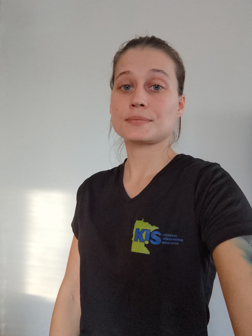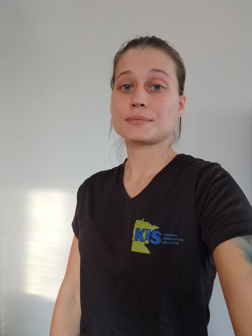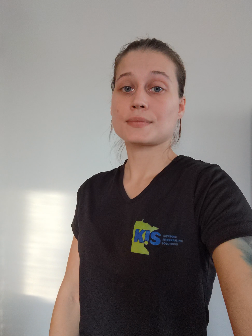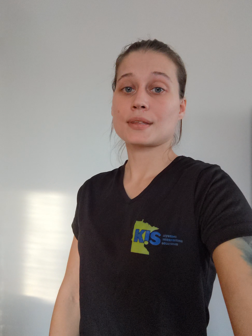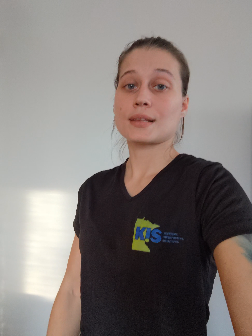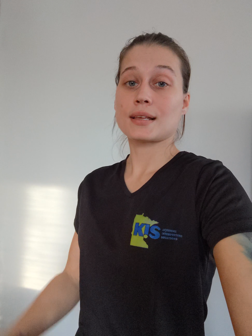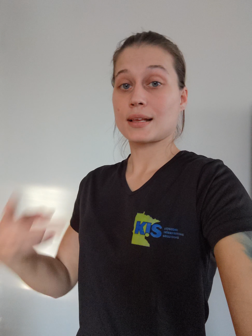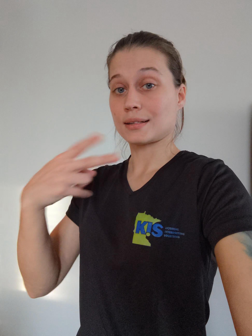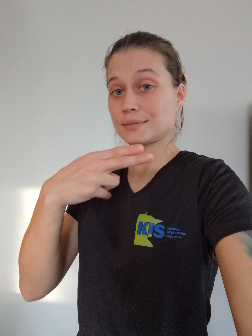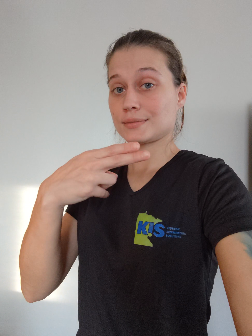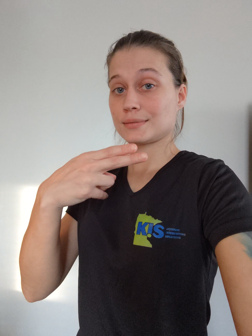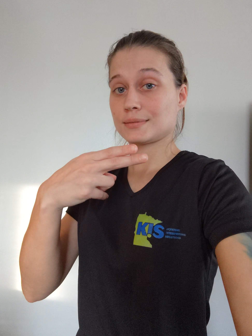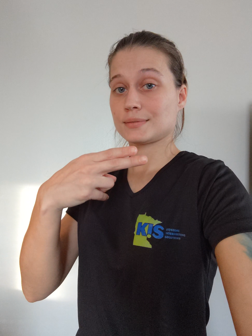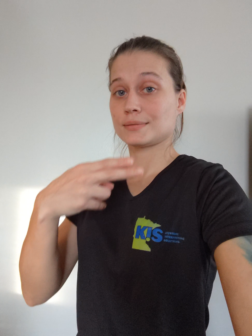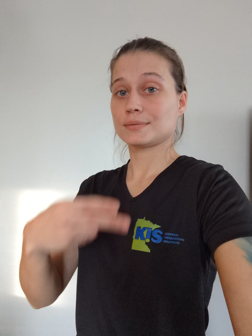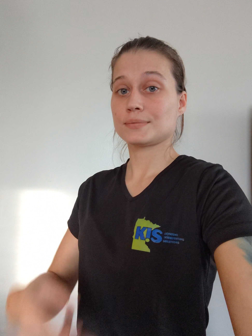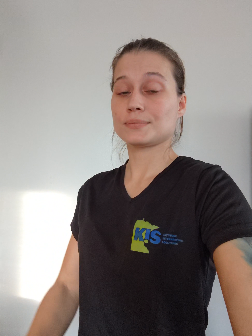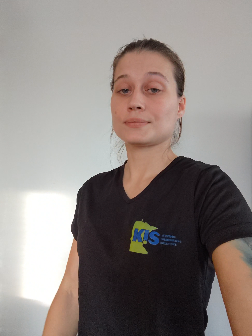cut